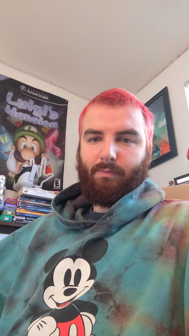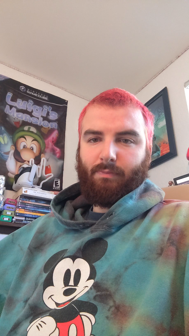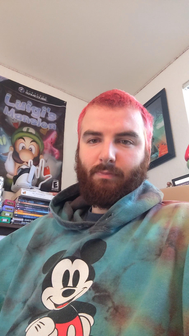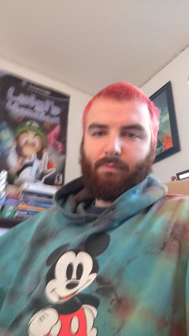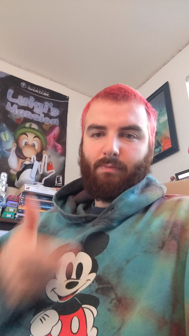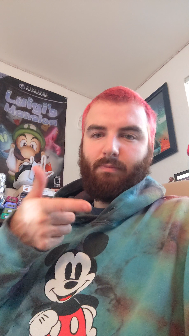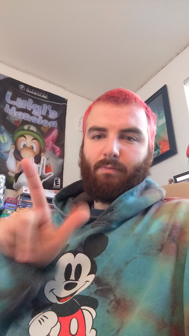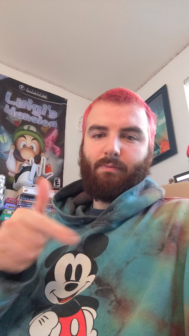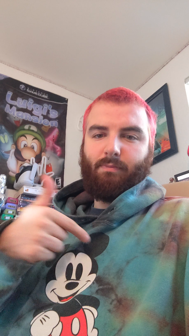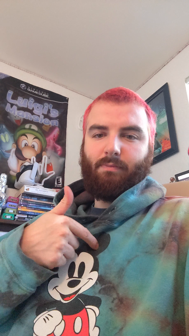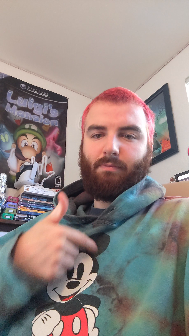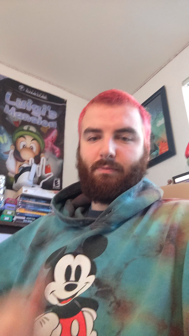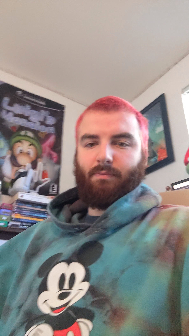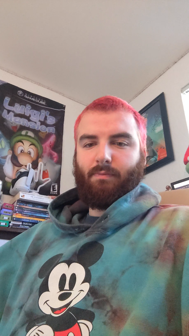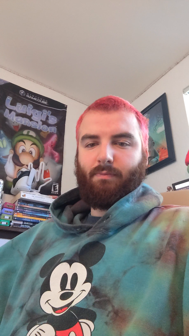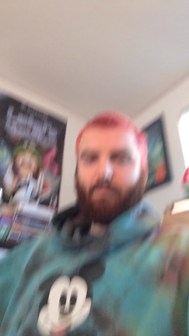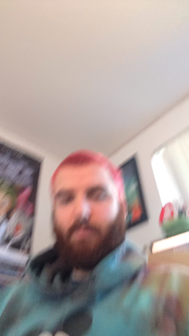let me